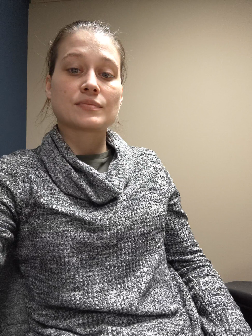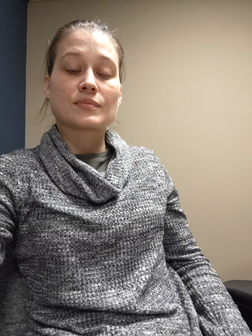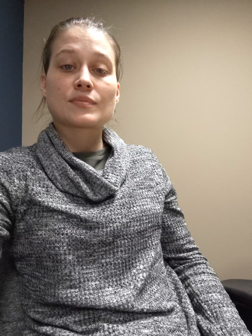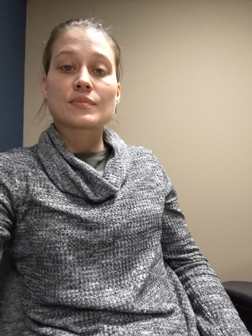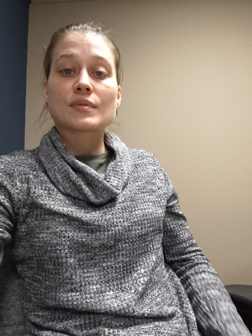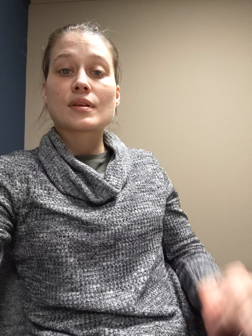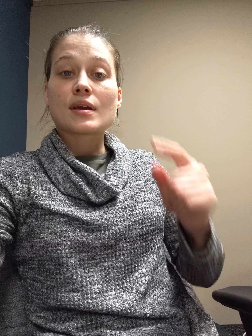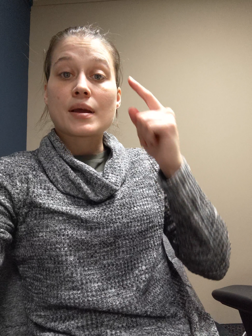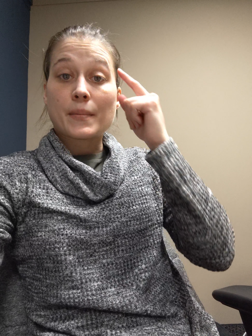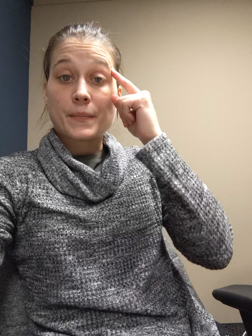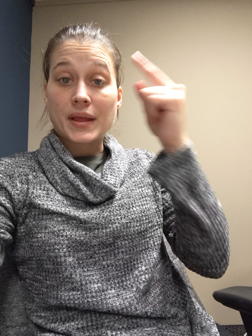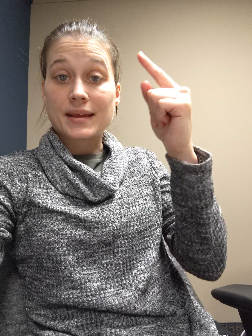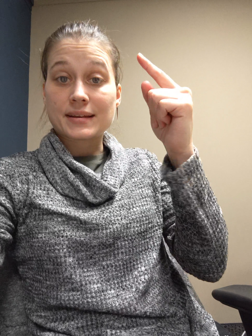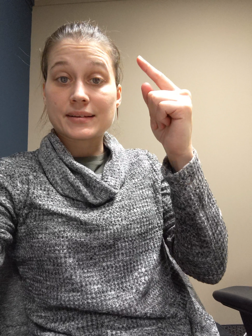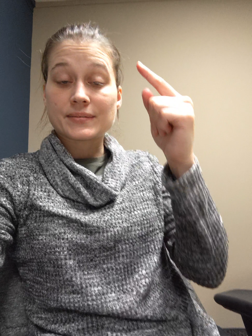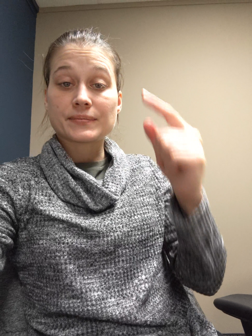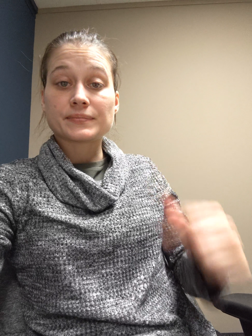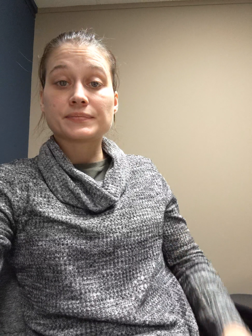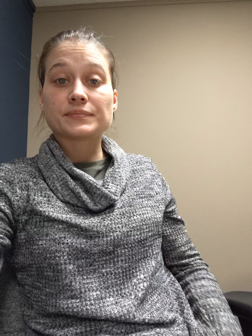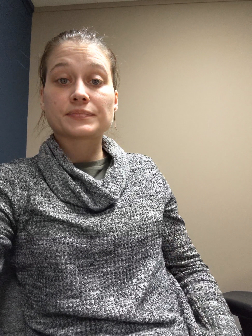penny